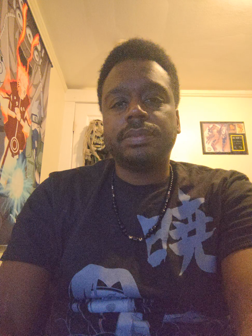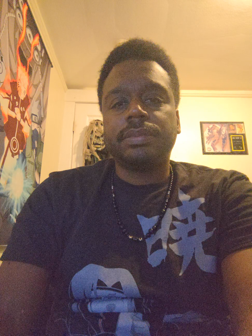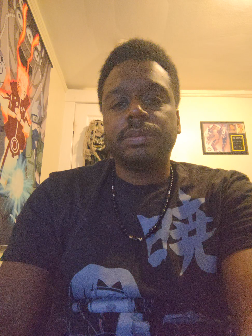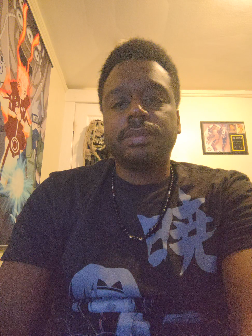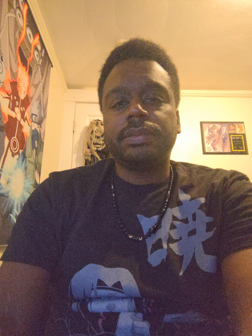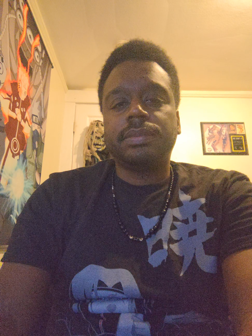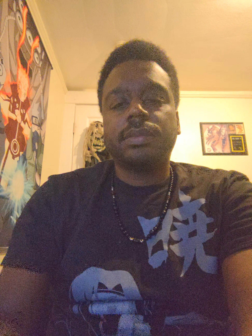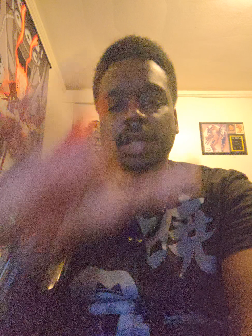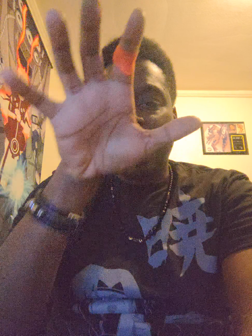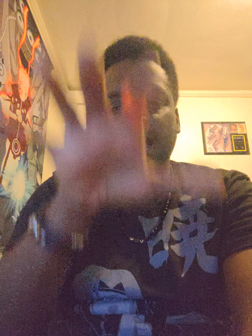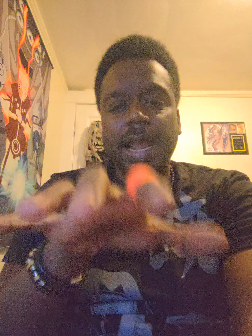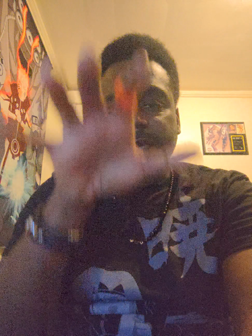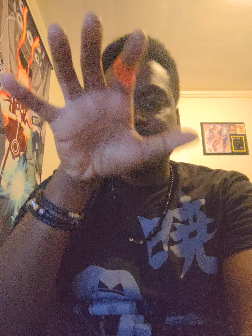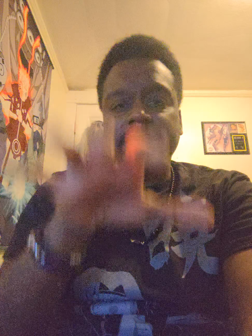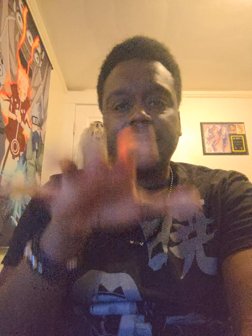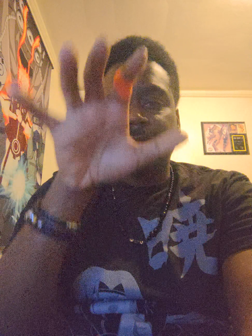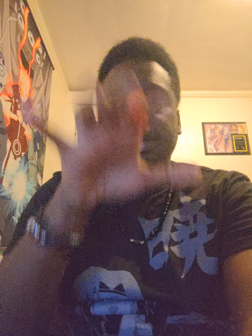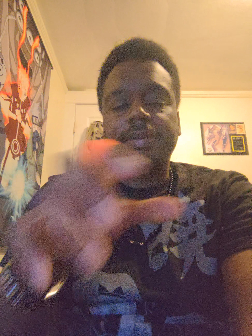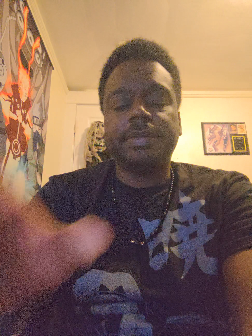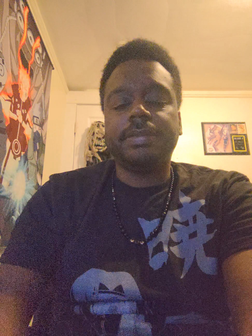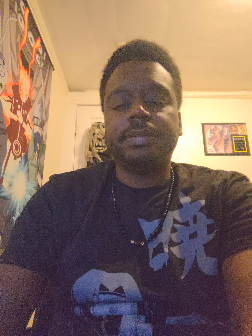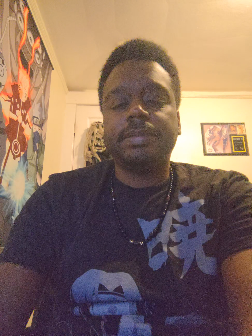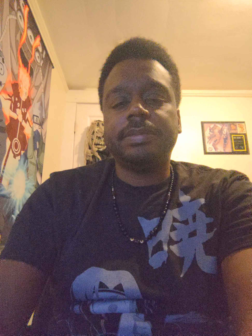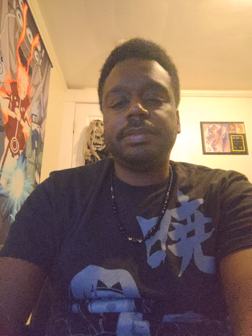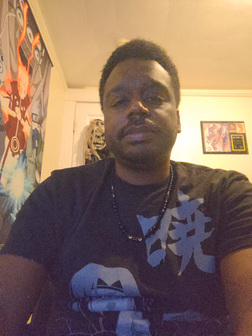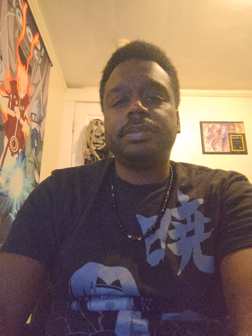alligator